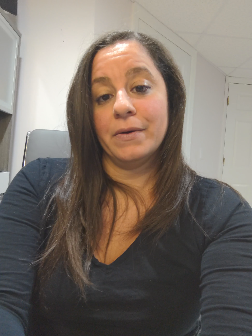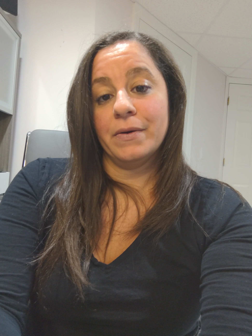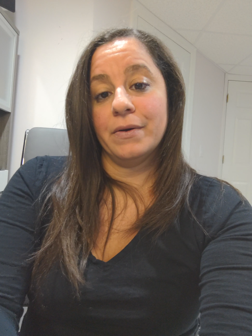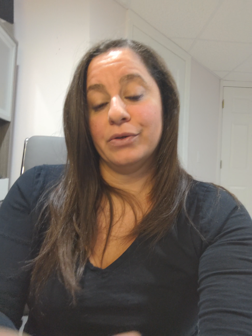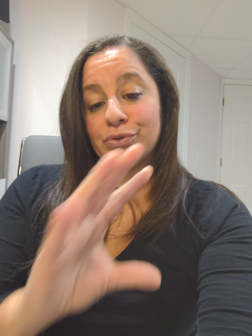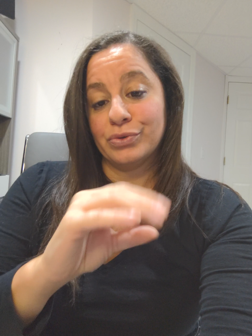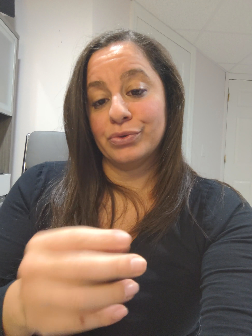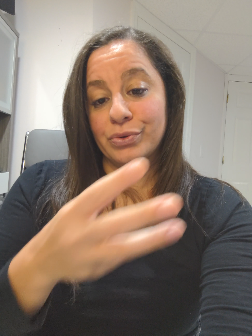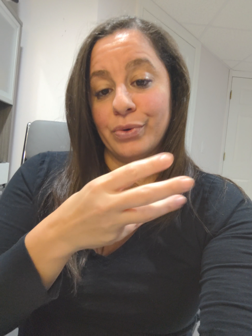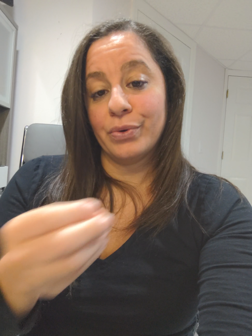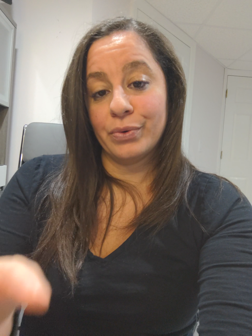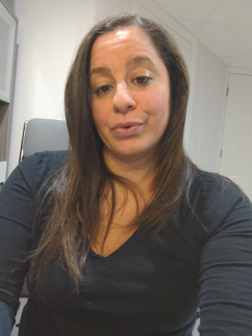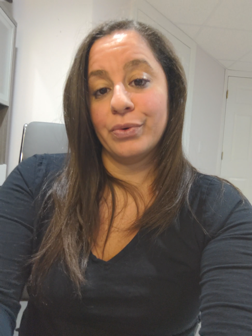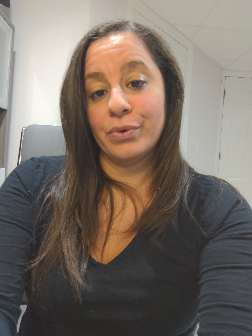story